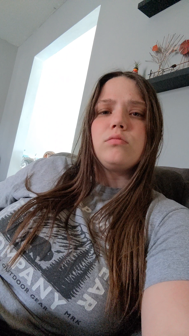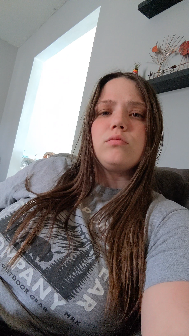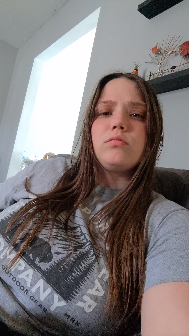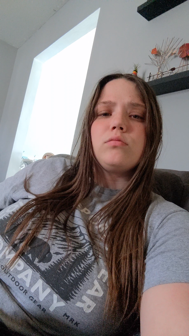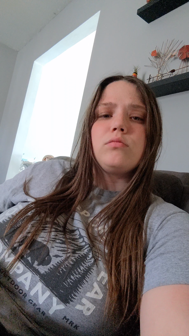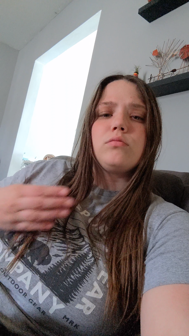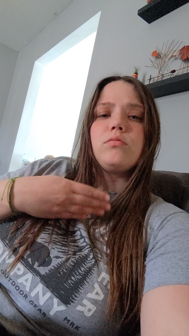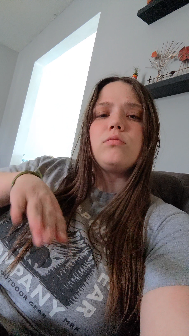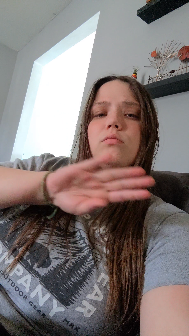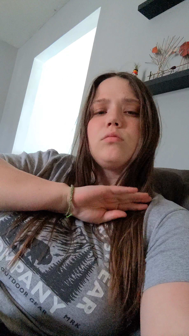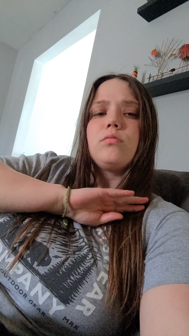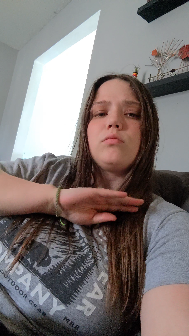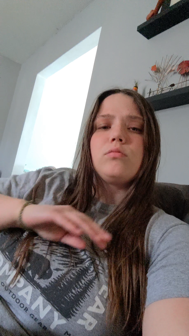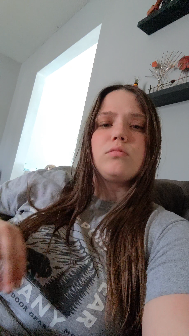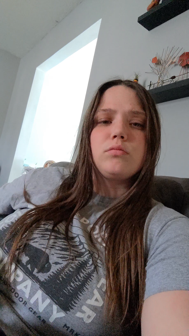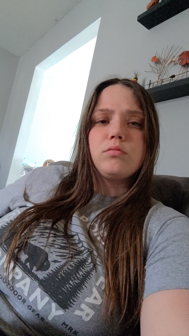scarf